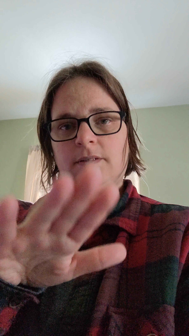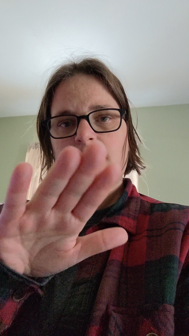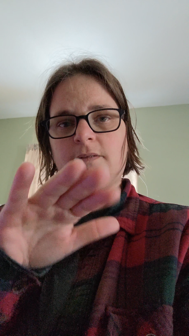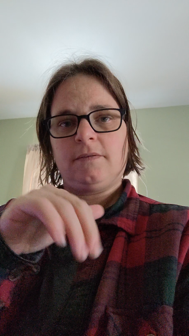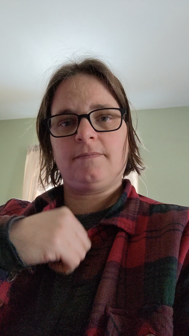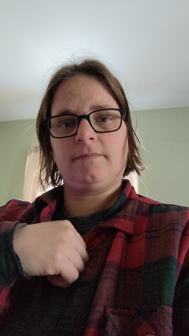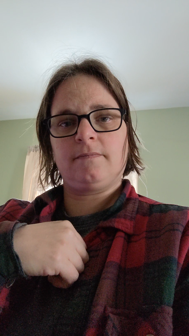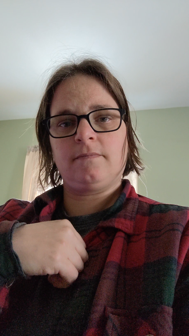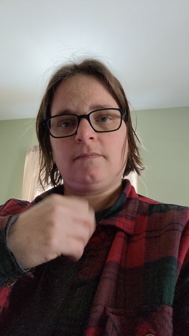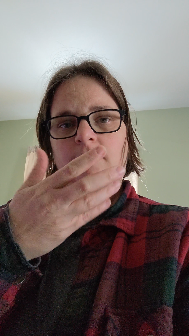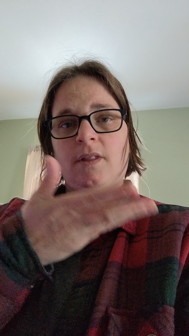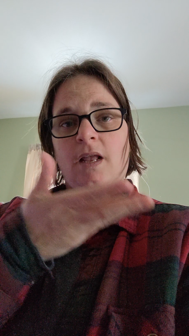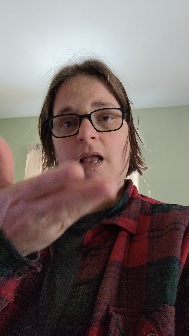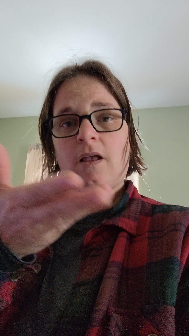carry